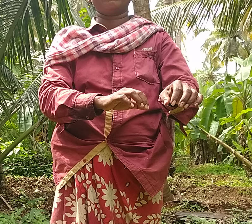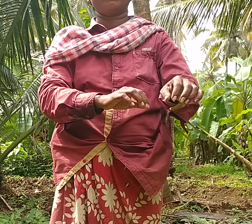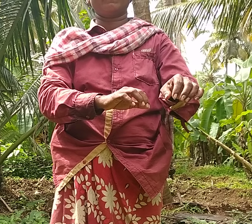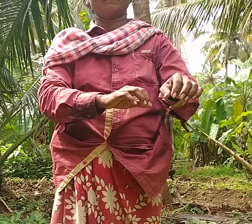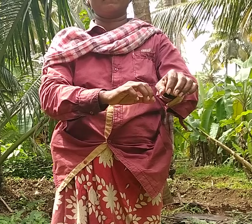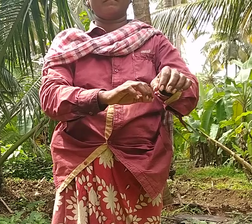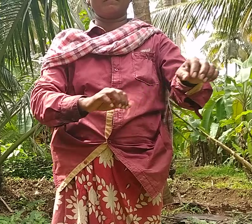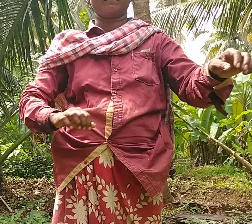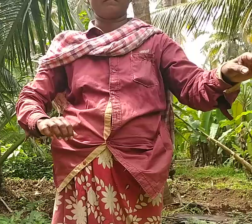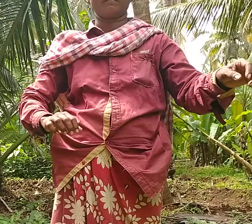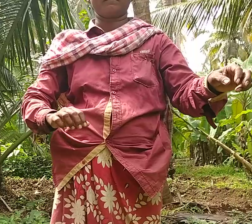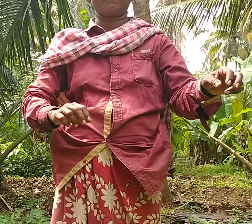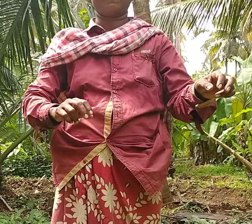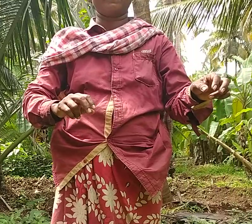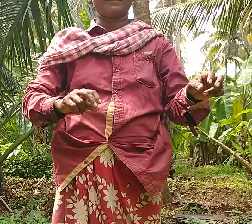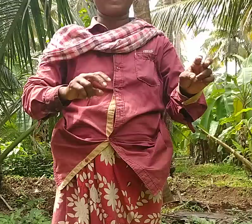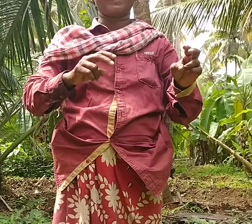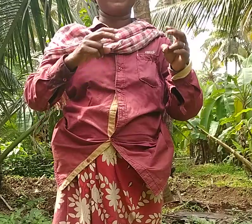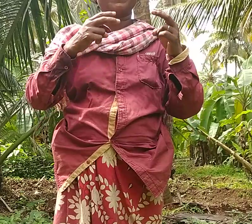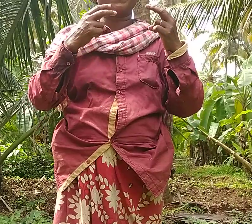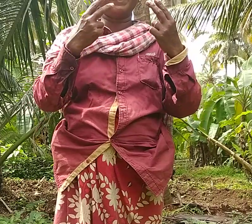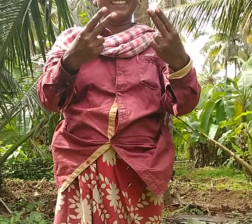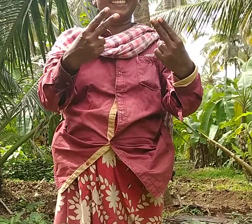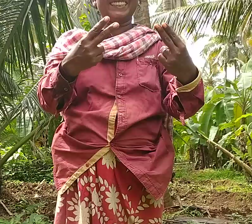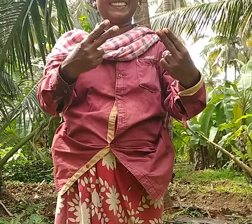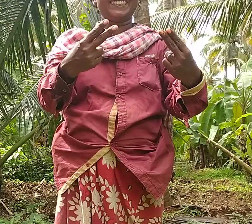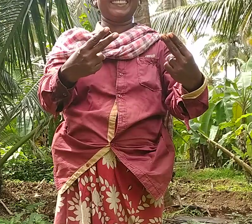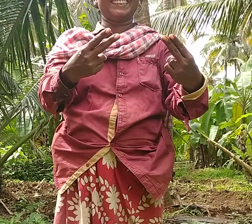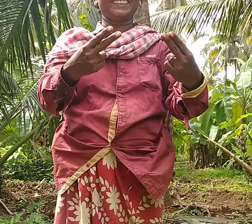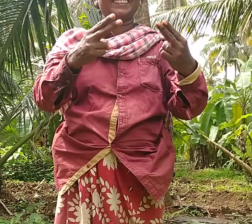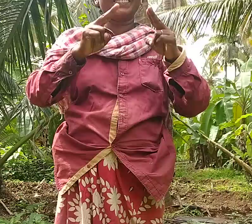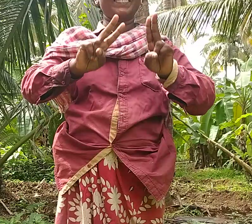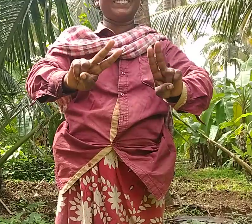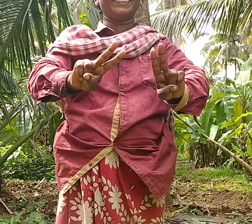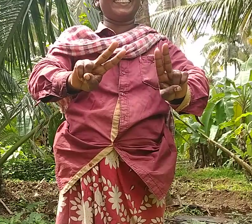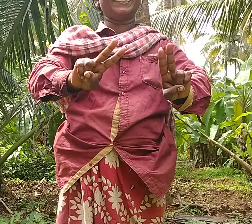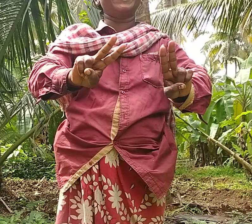Animal